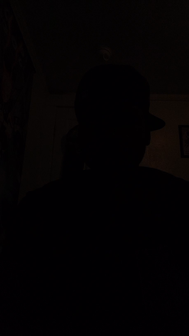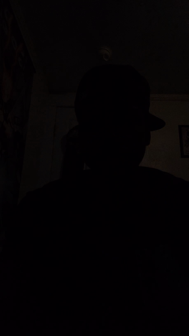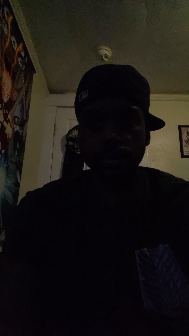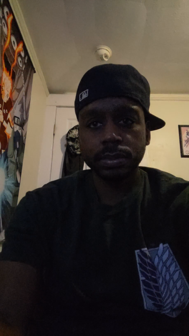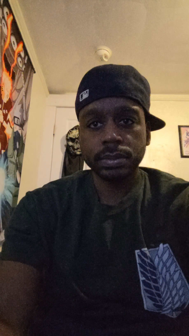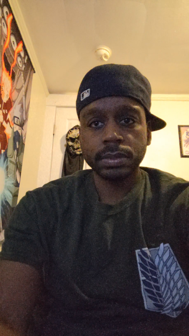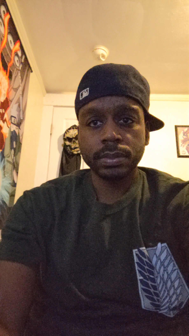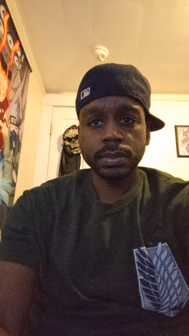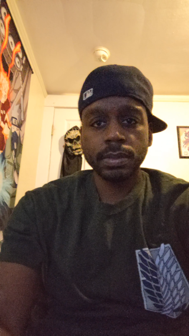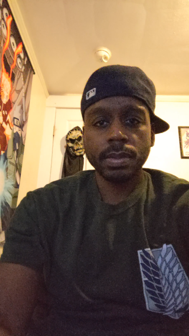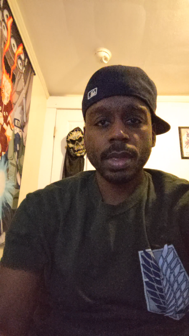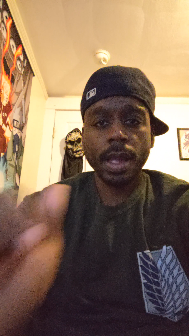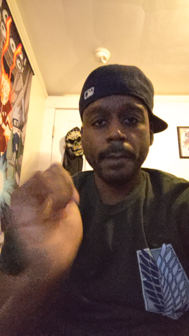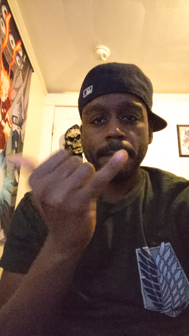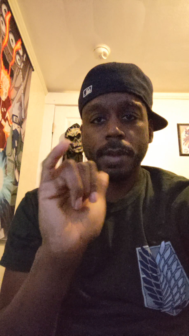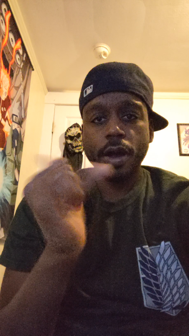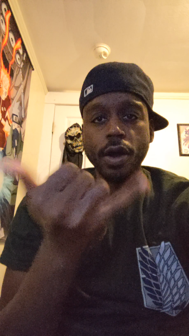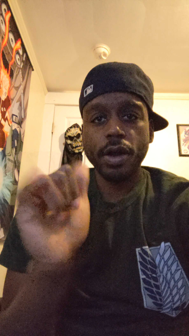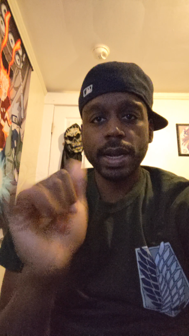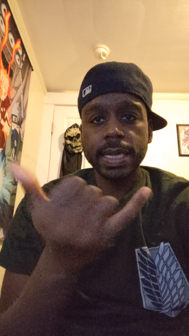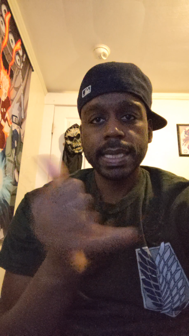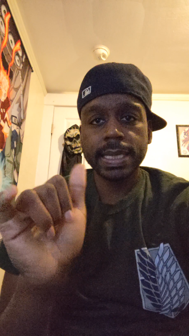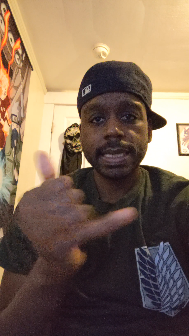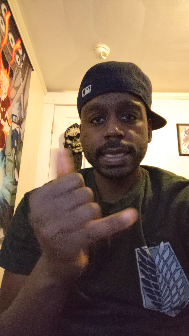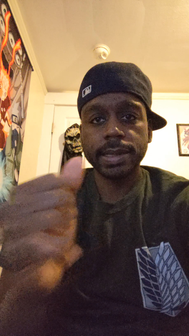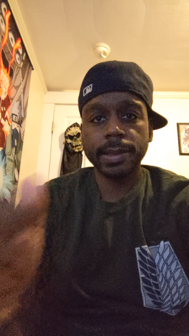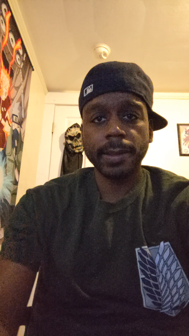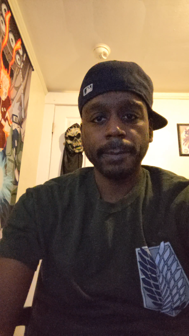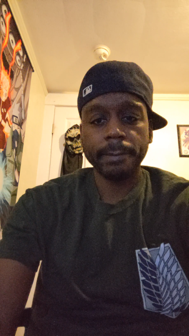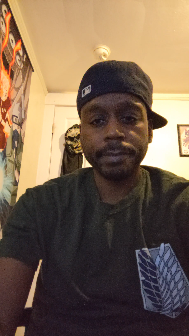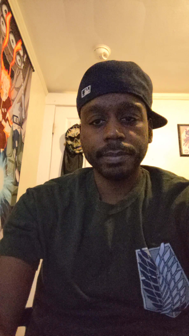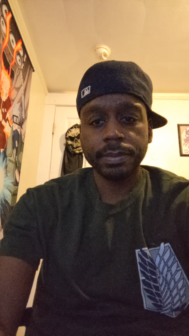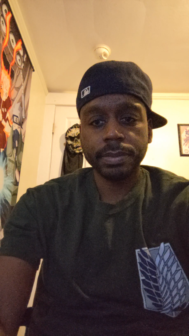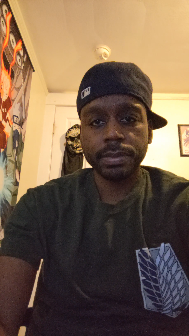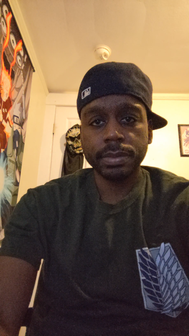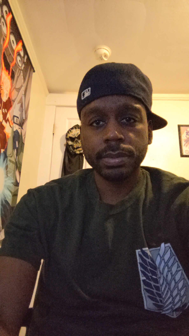party